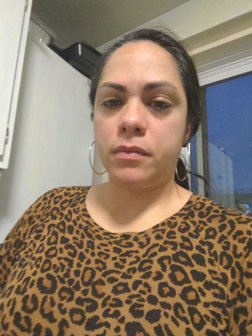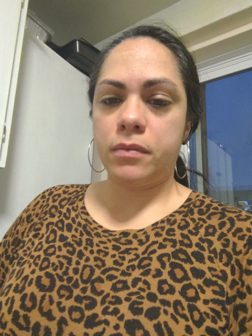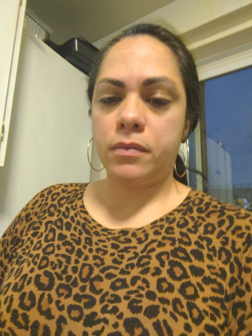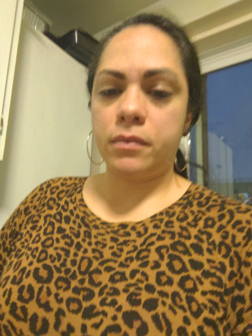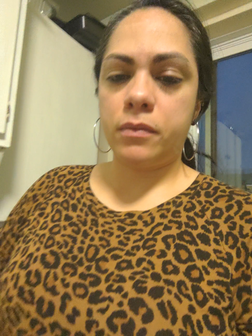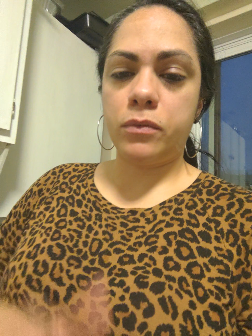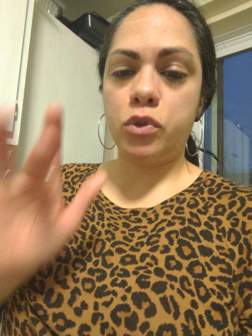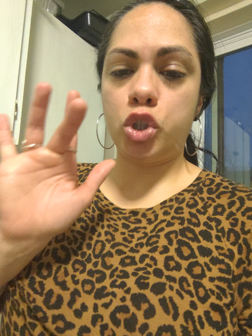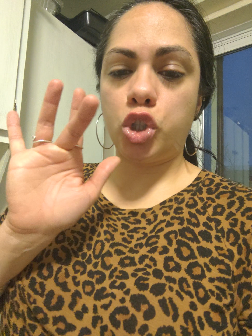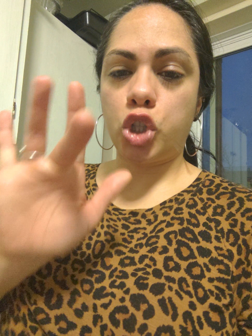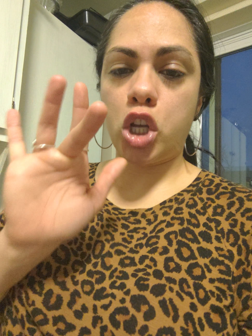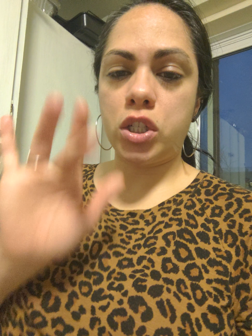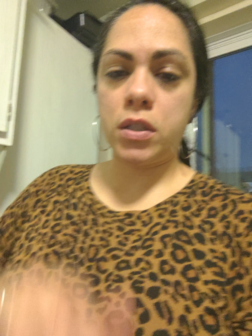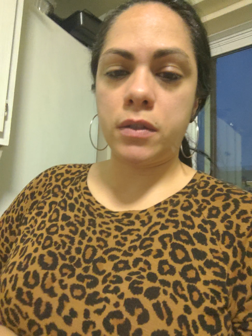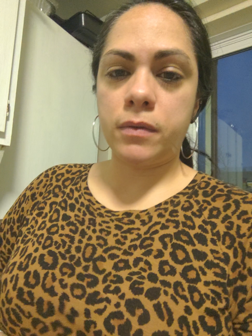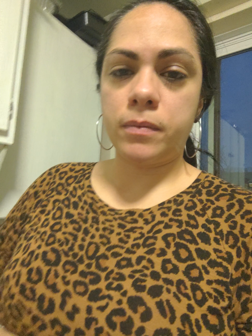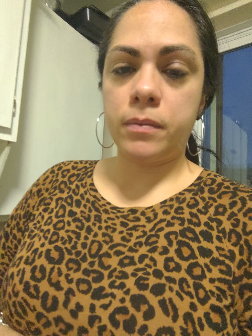touch